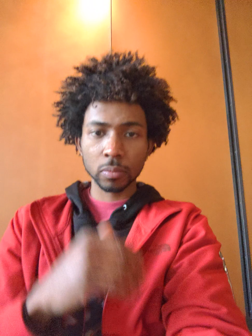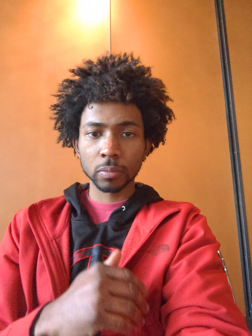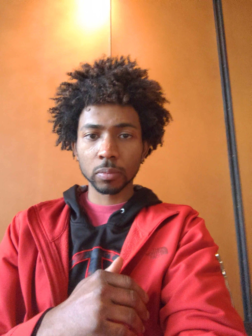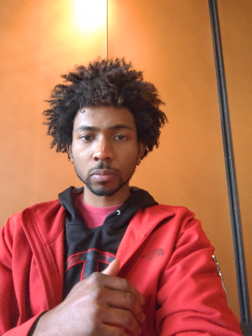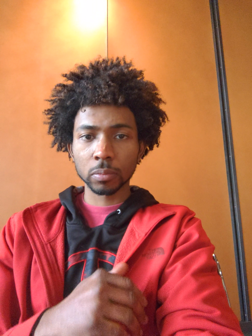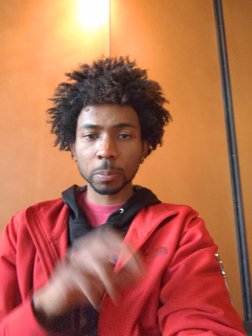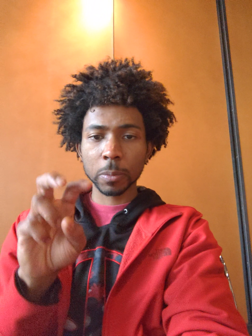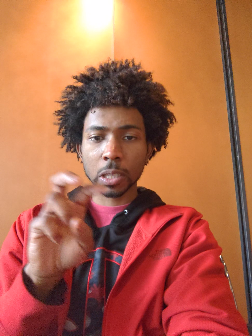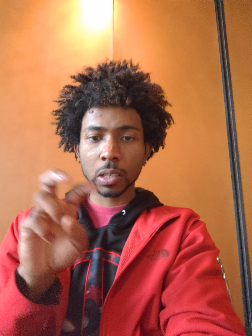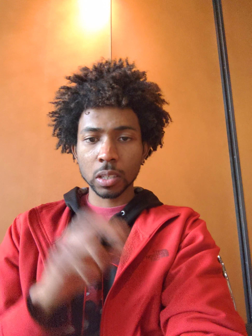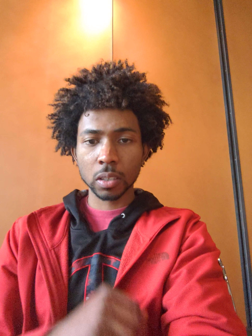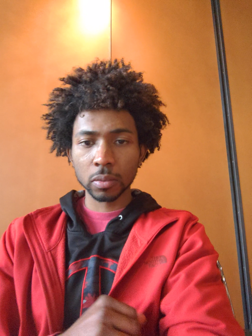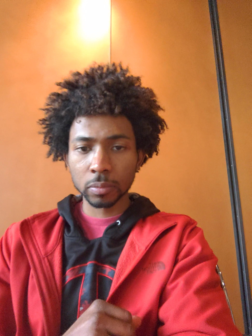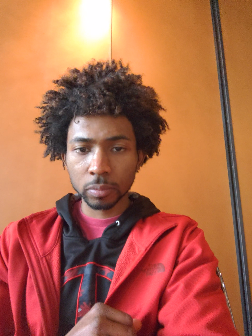pizza